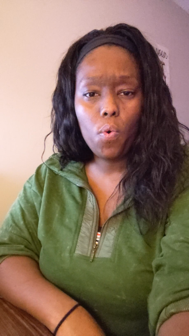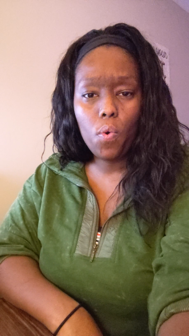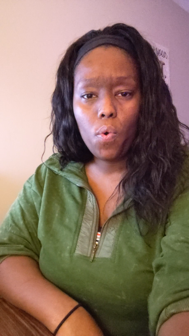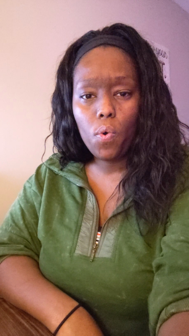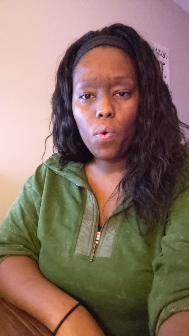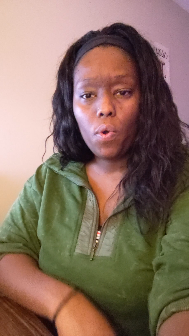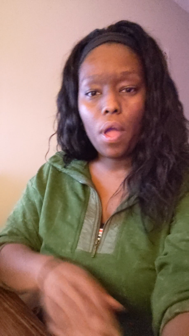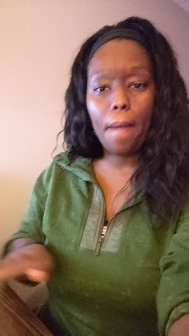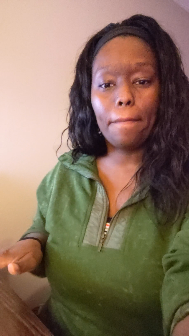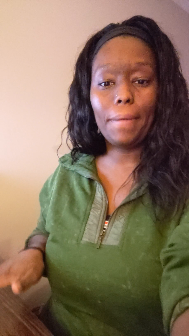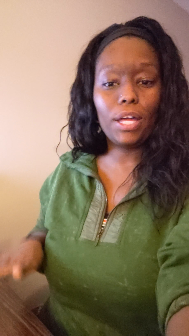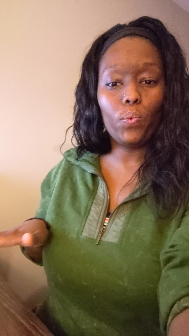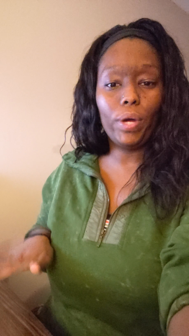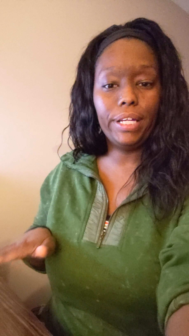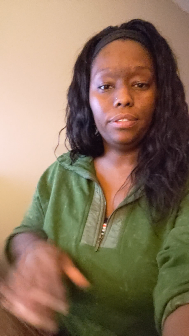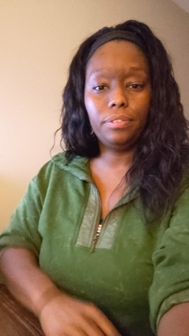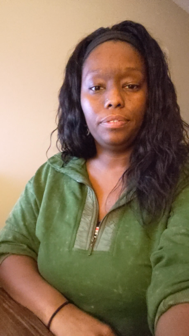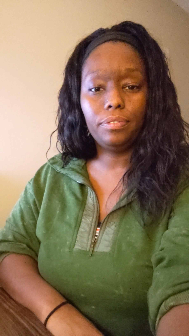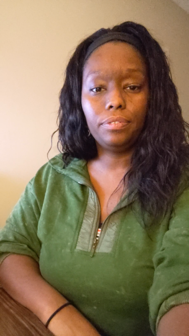penguin